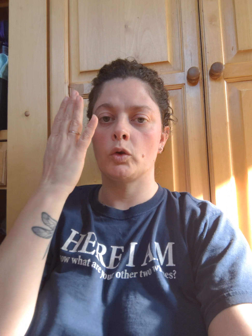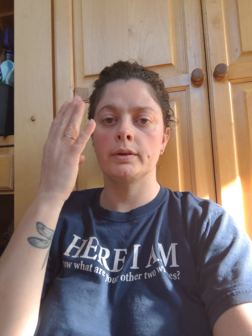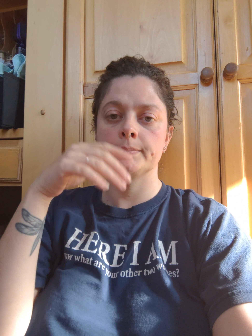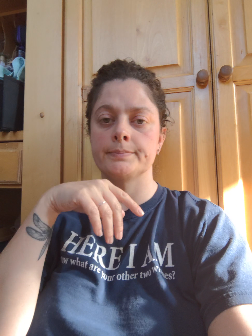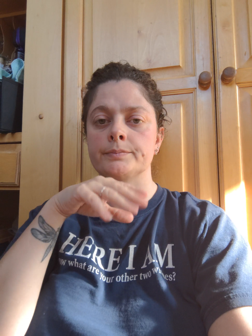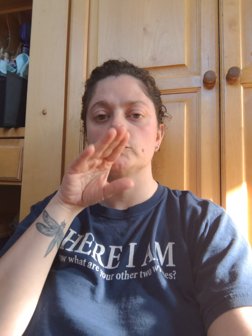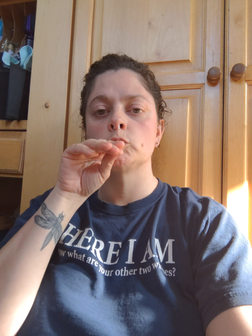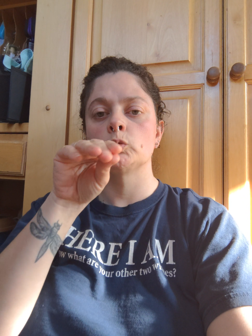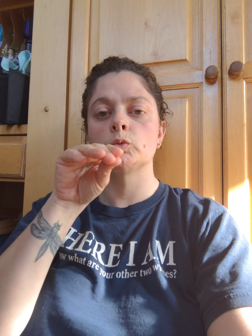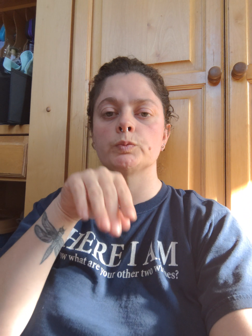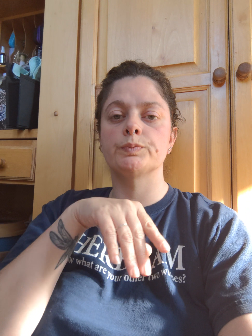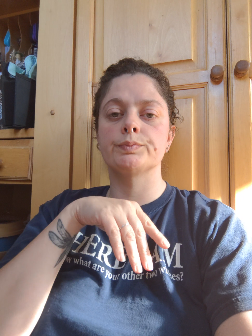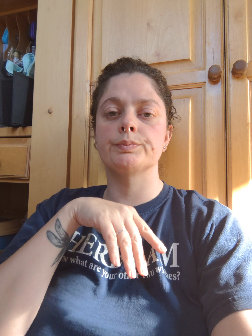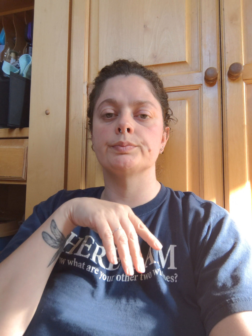goose